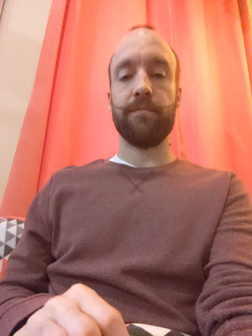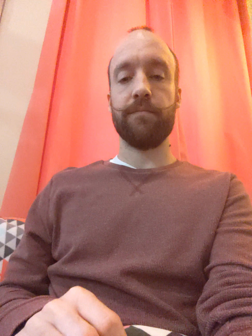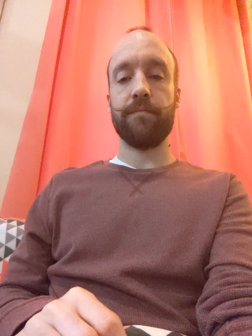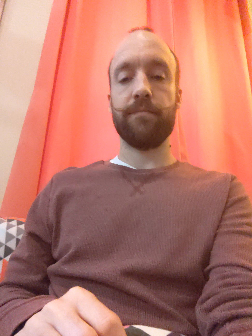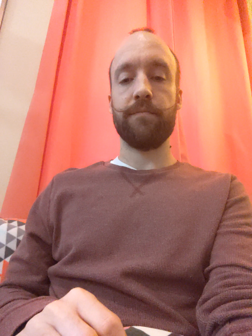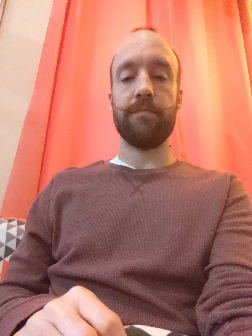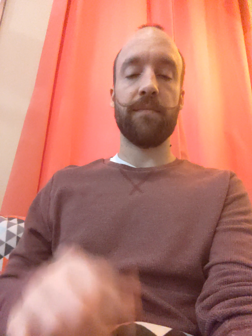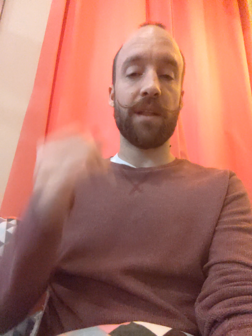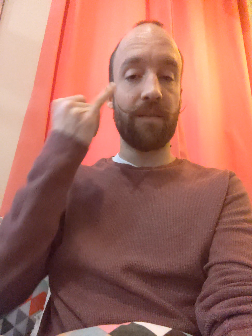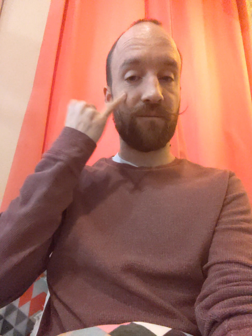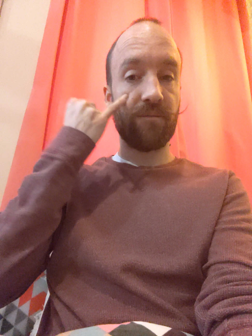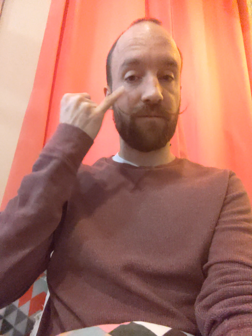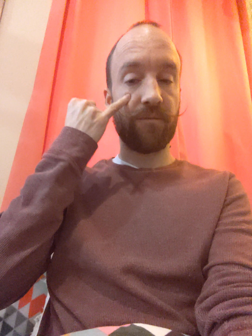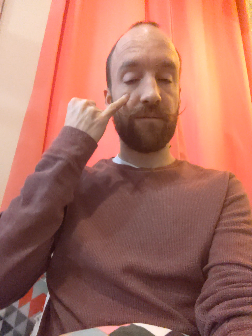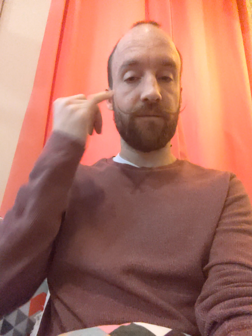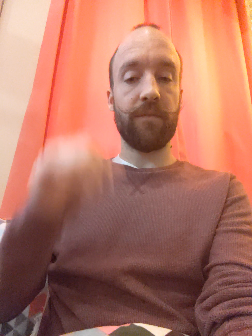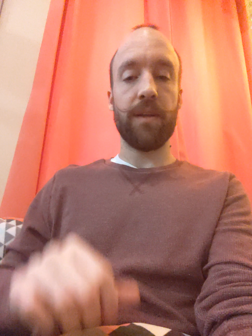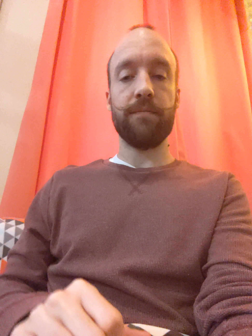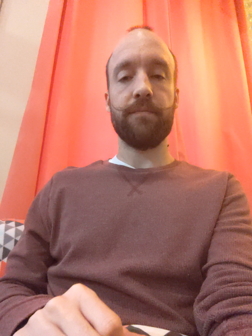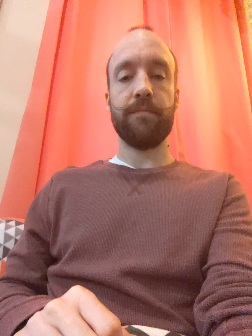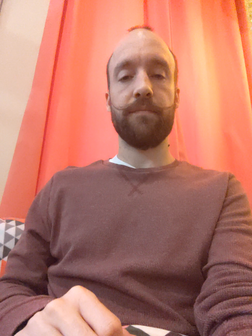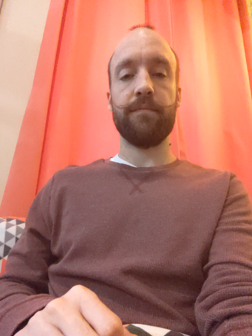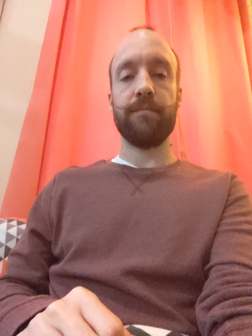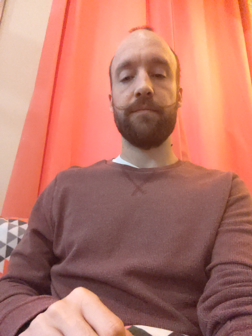if